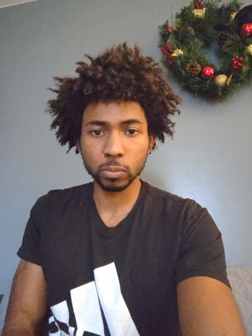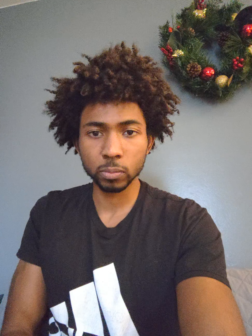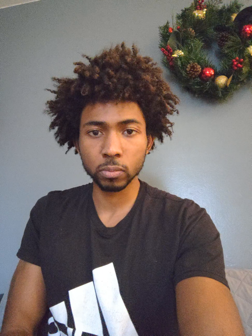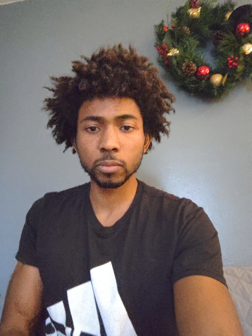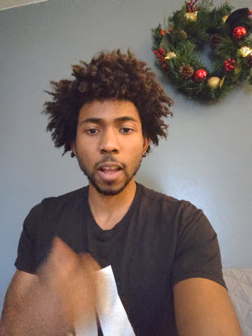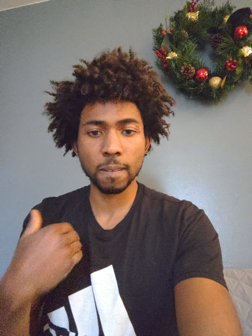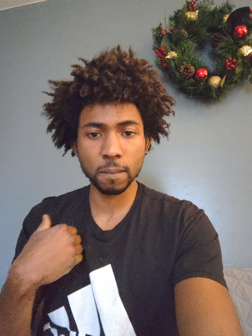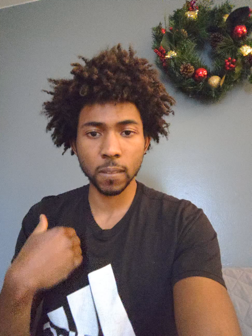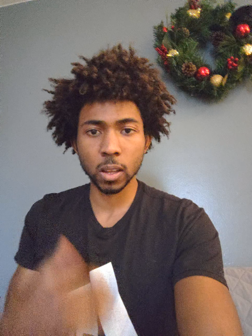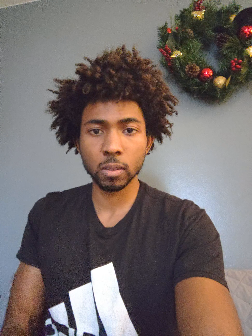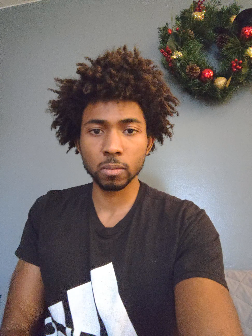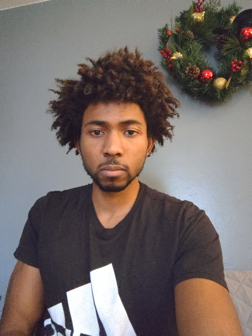have to